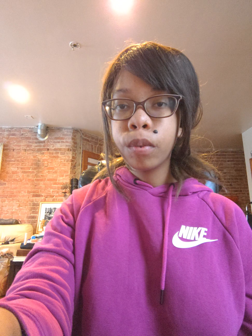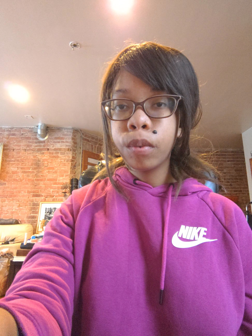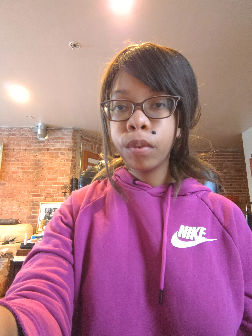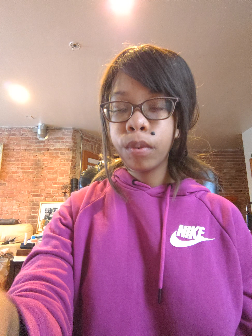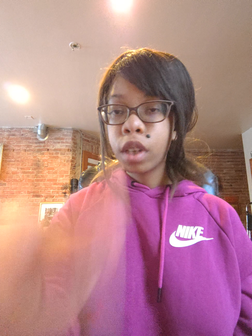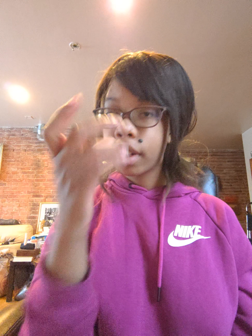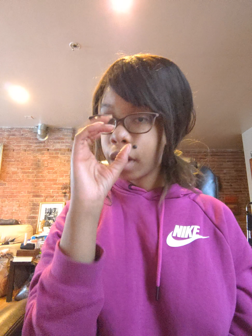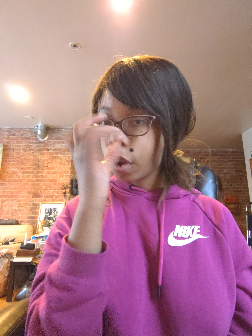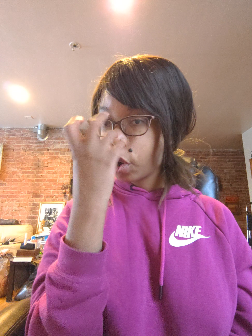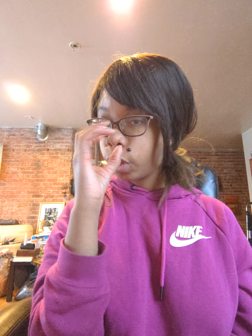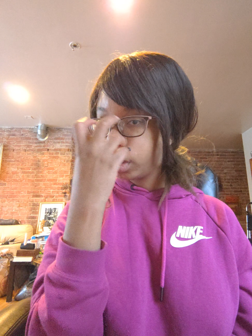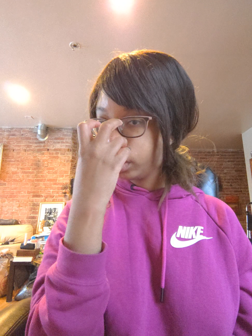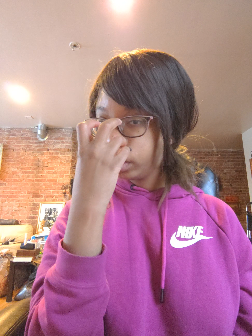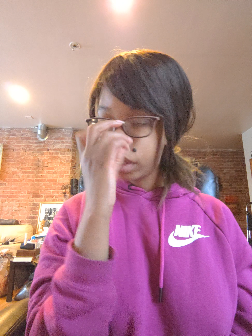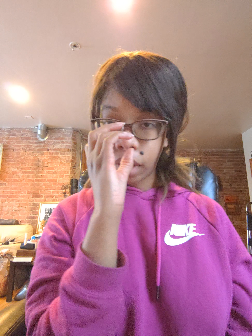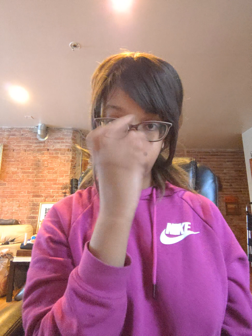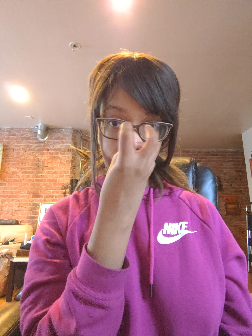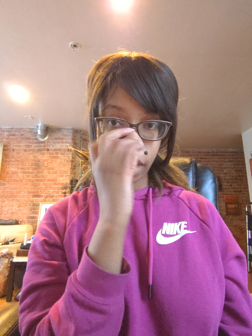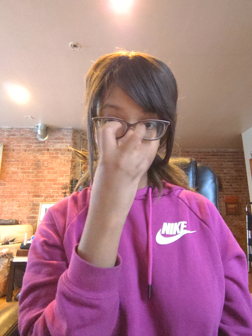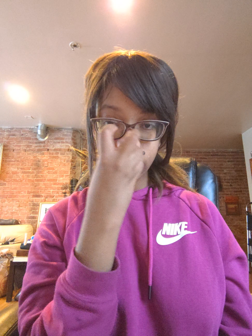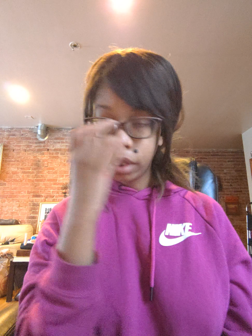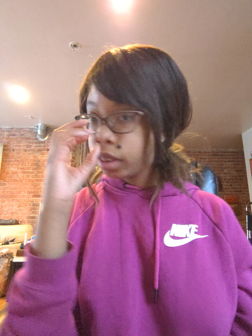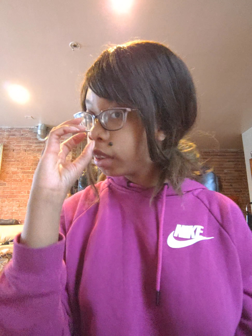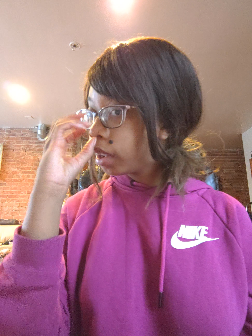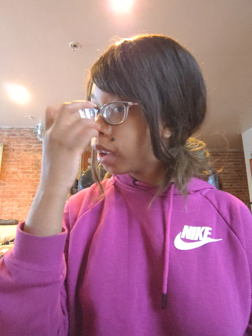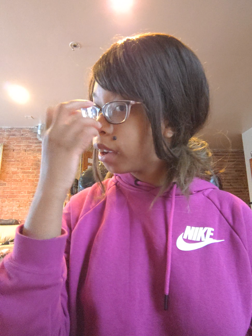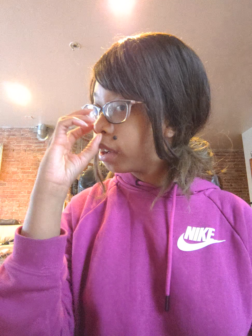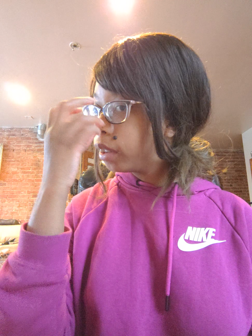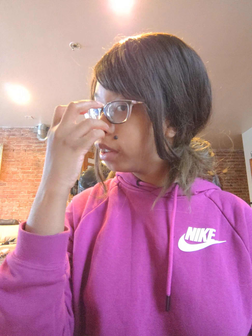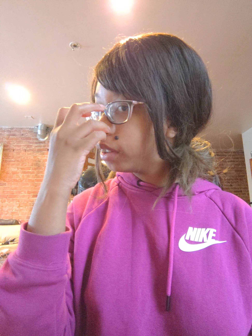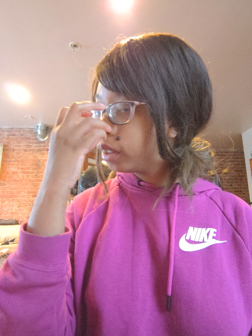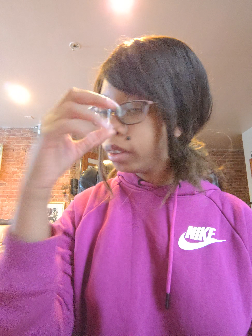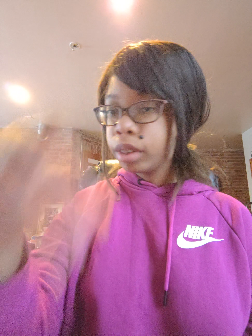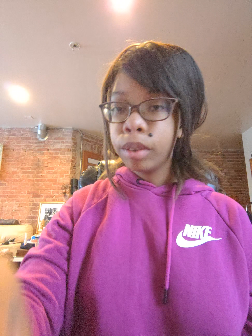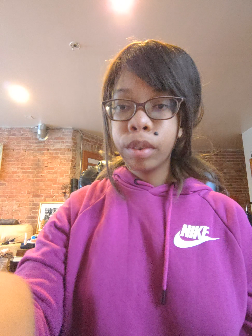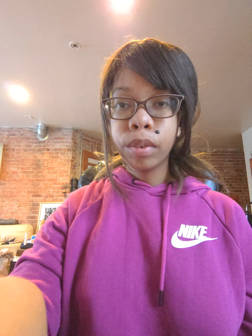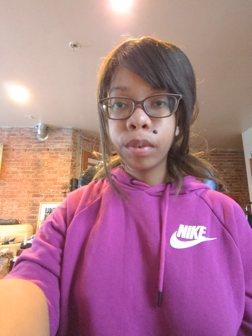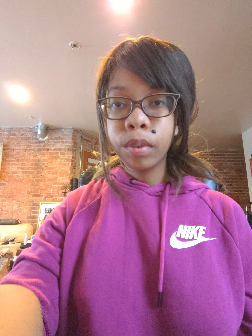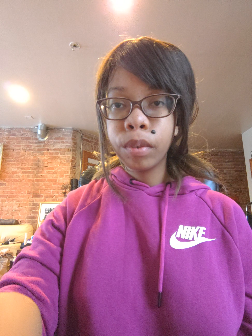clown